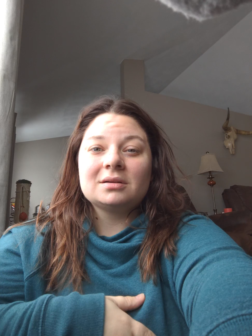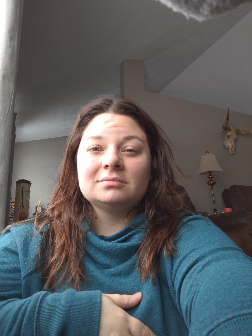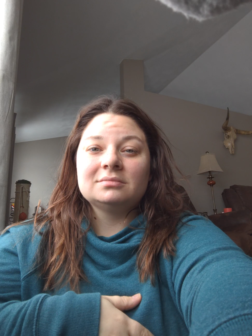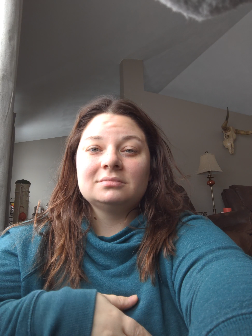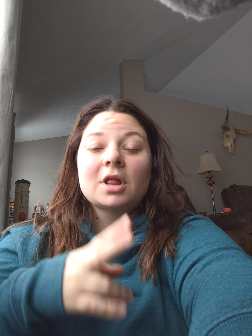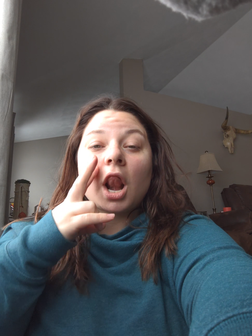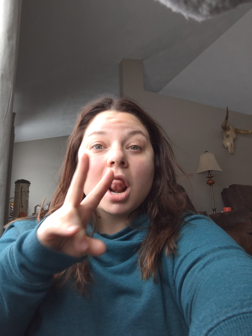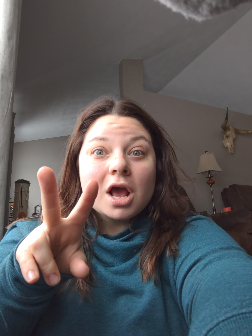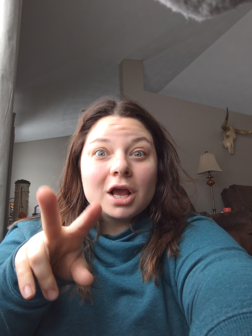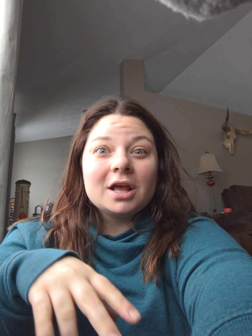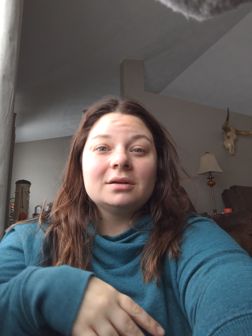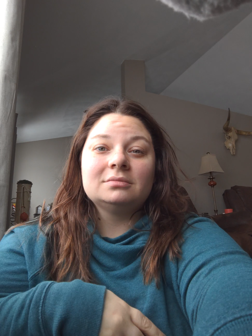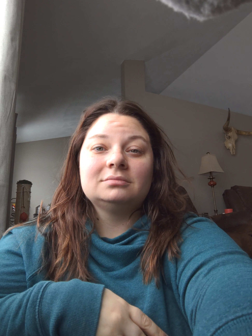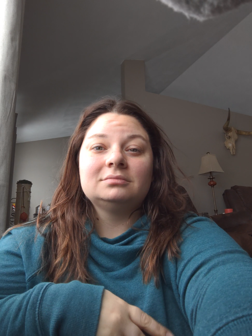look